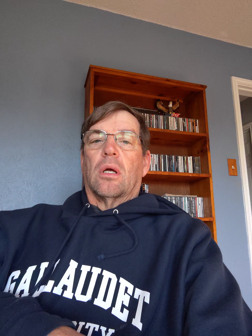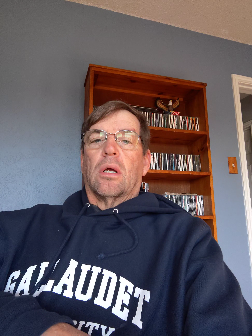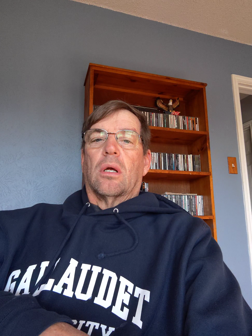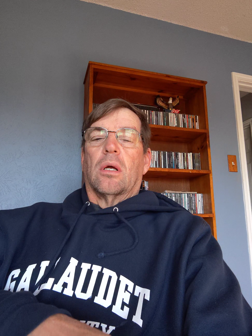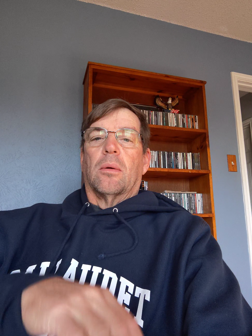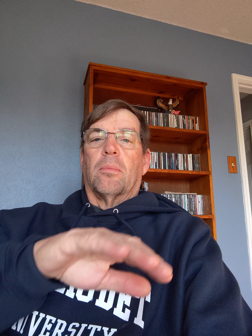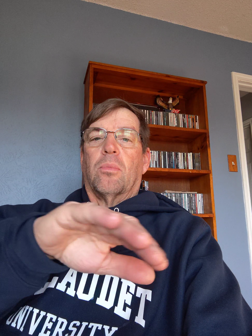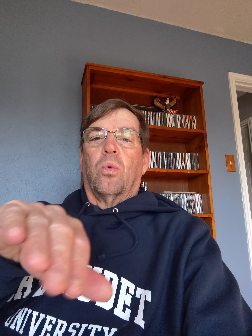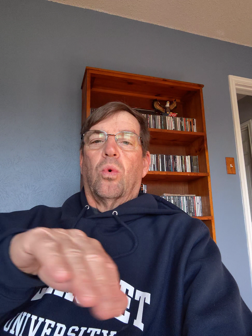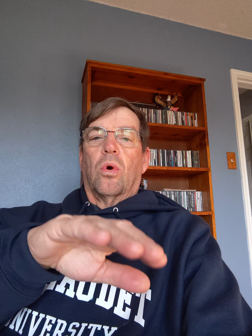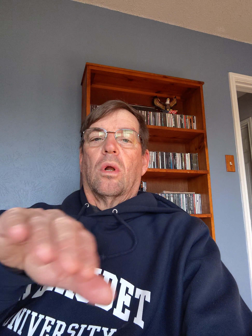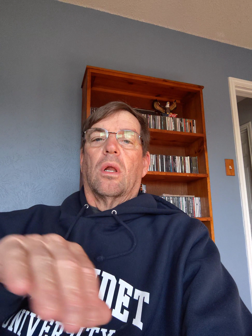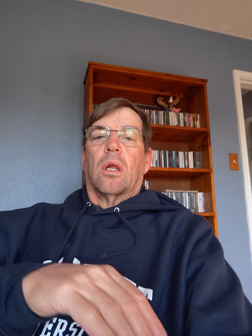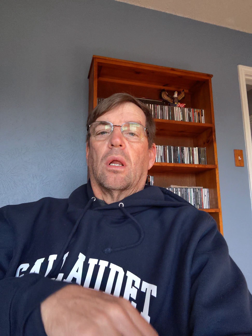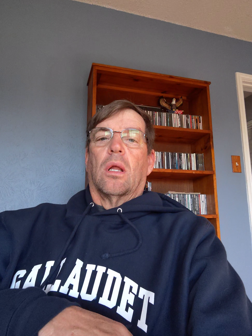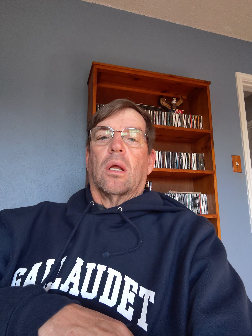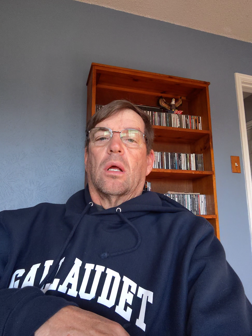pool